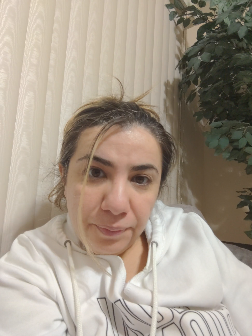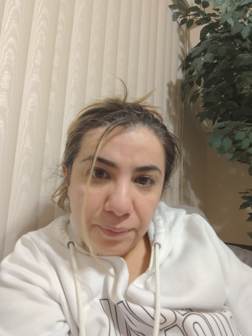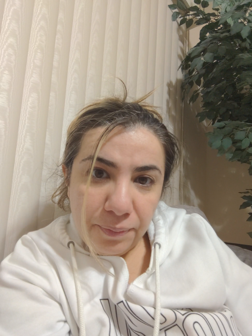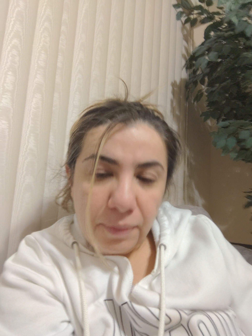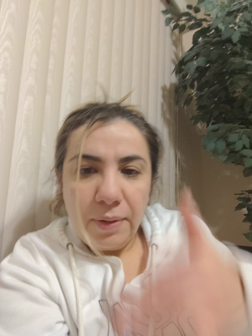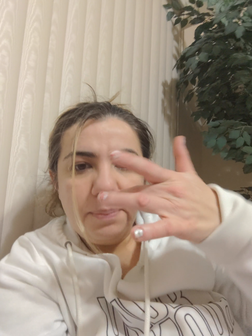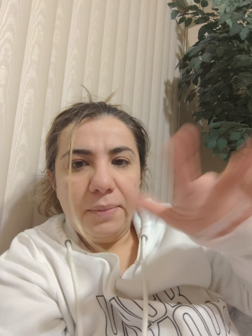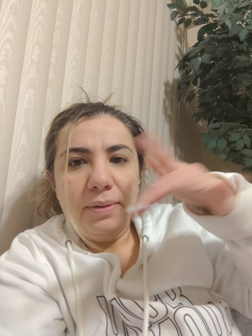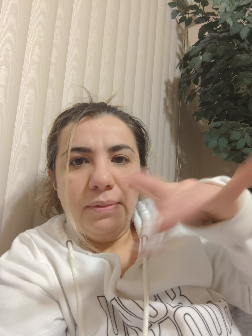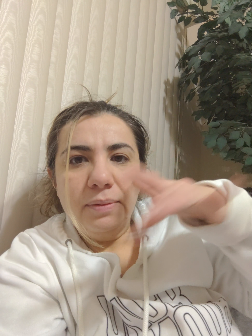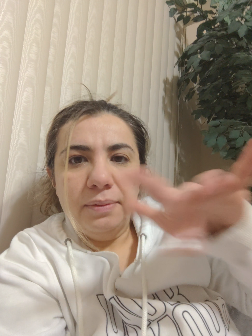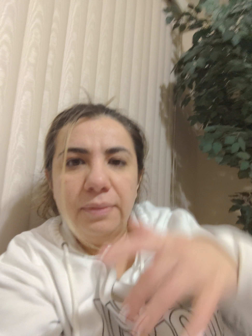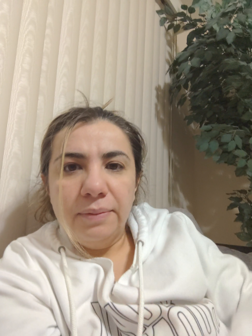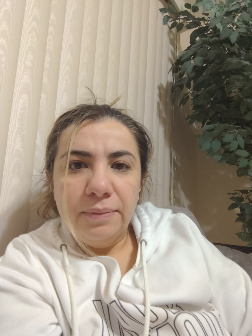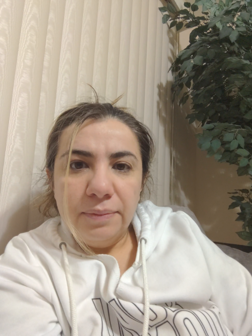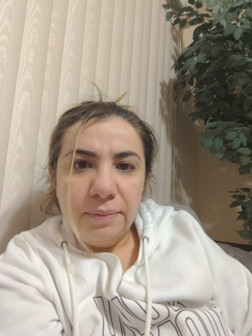empty